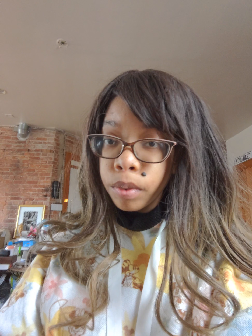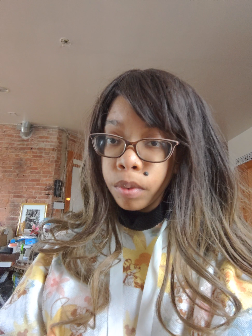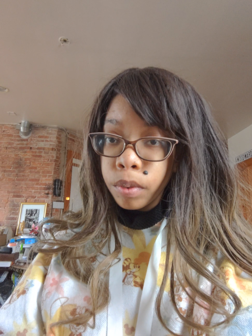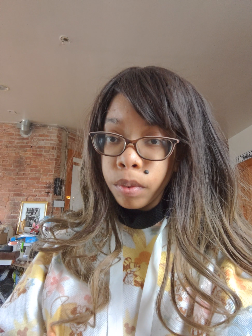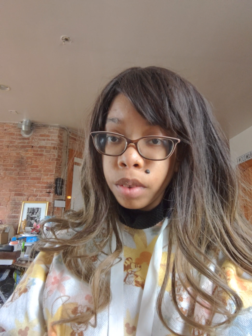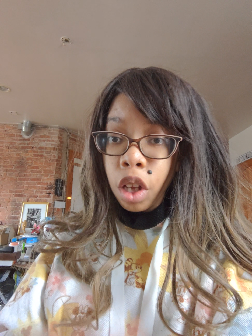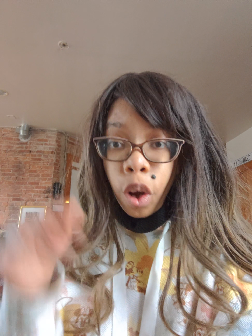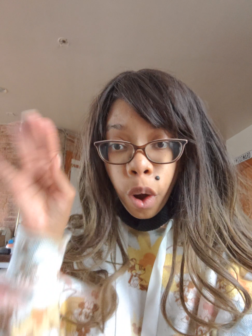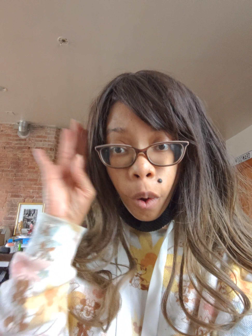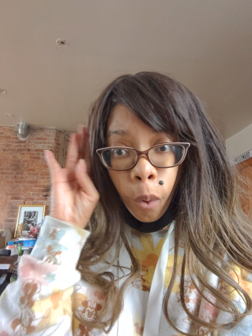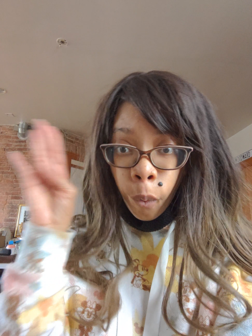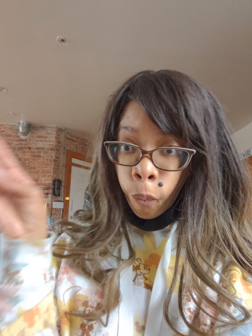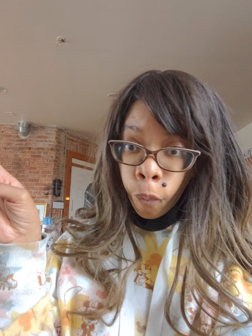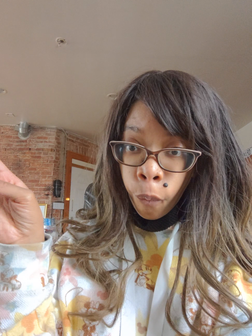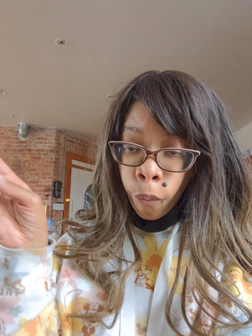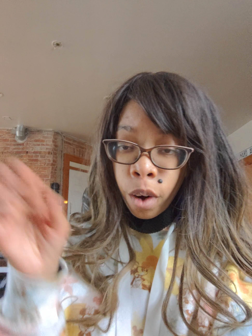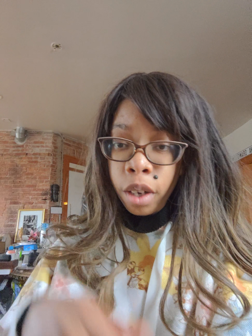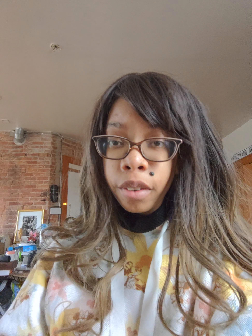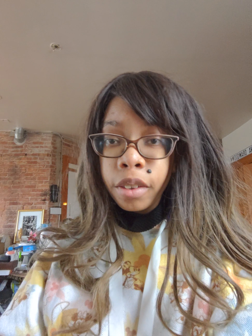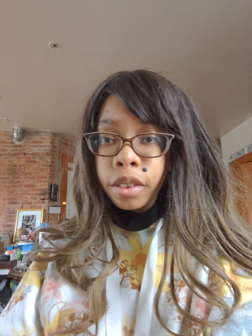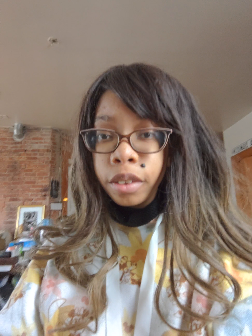hello